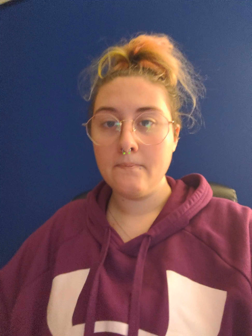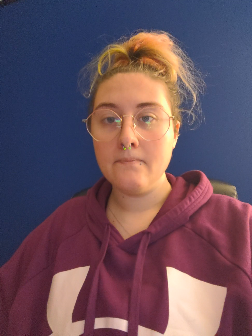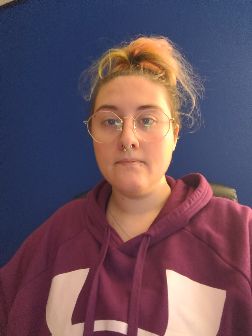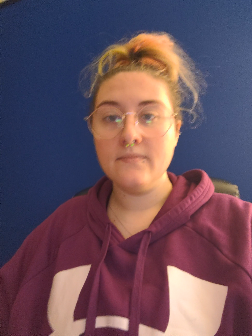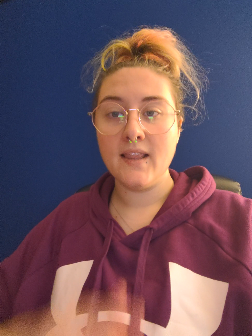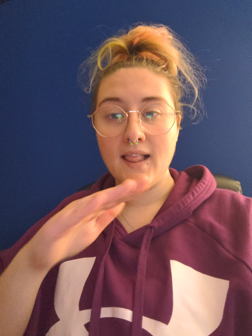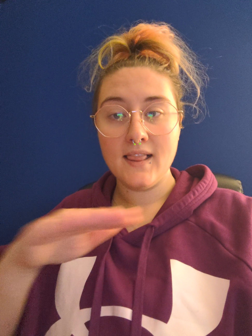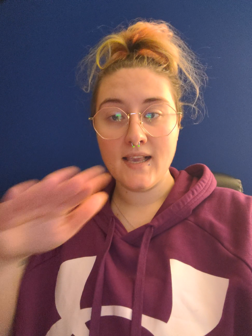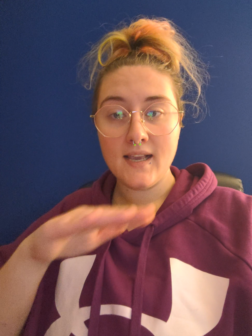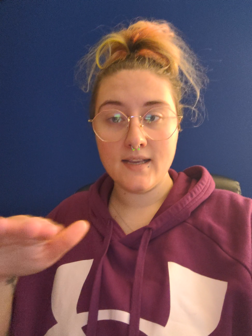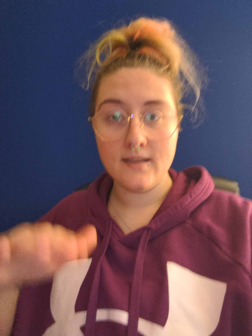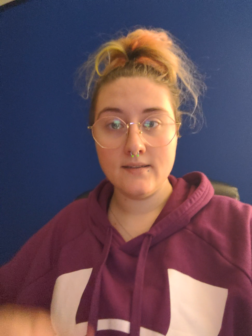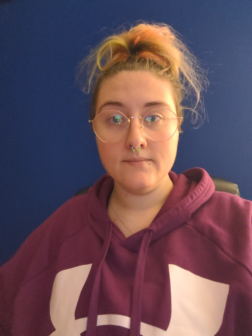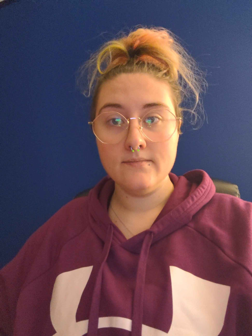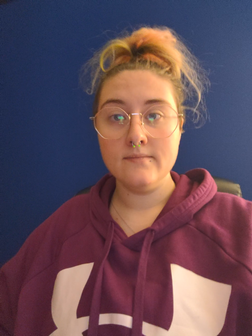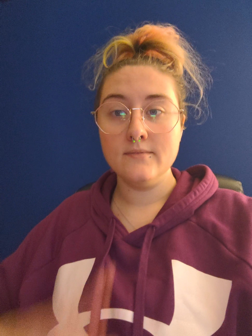clean